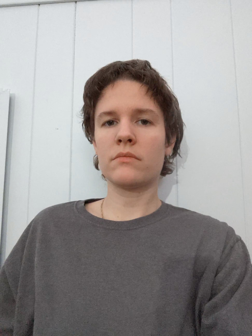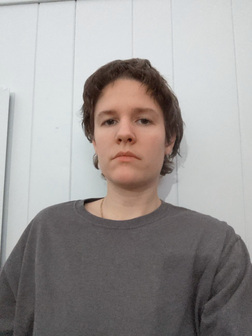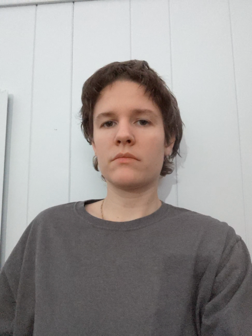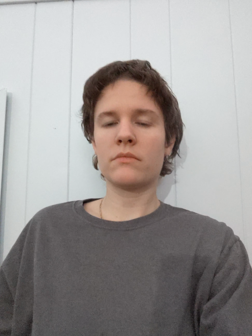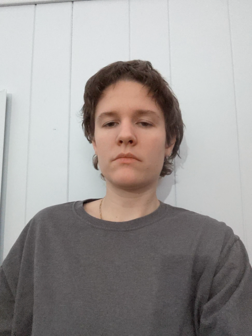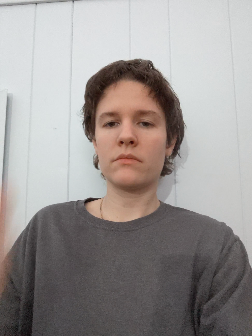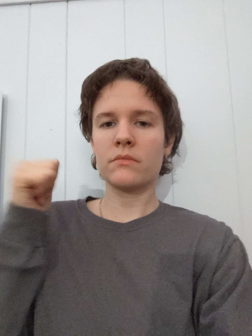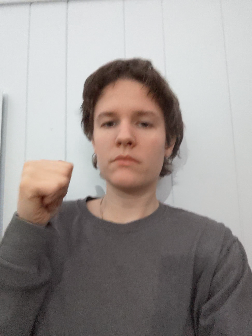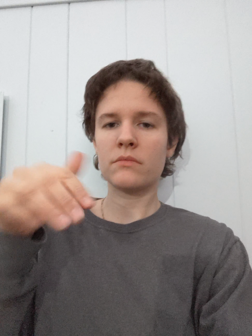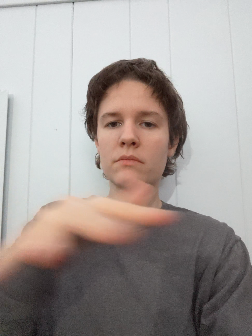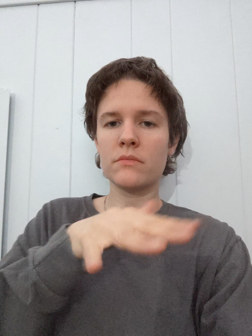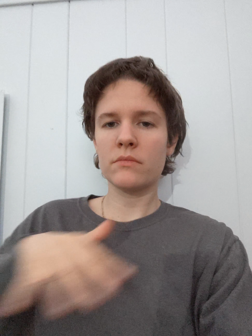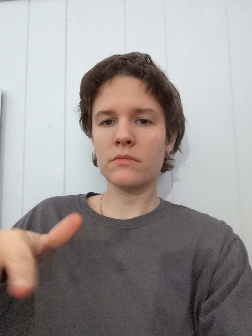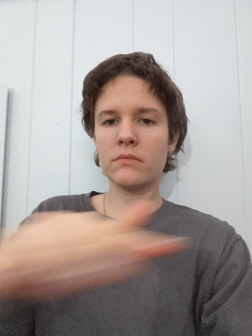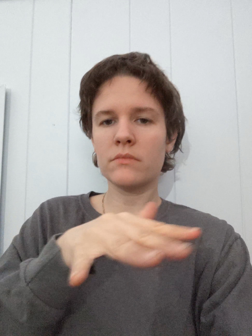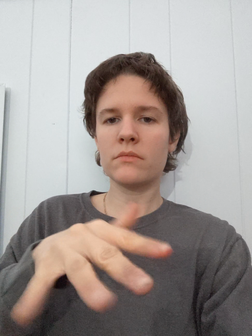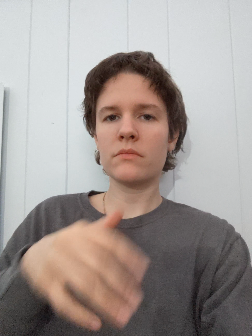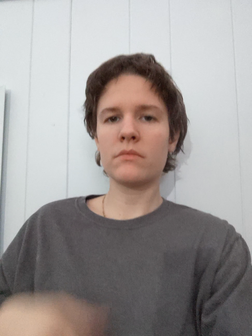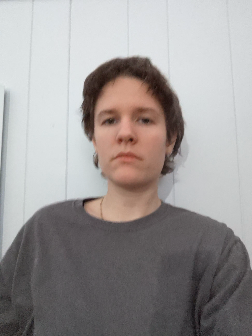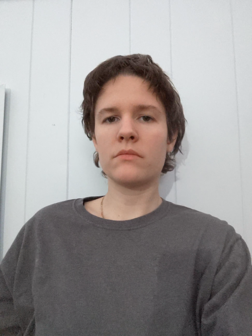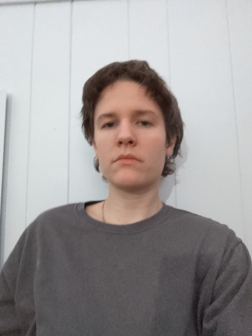backyard